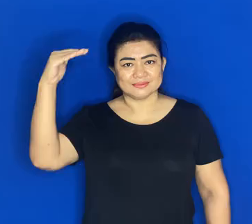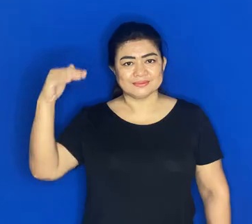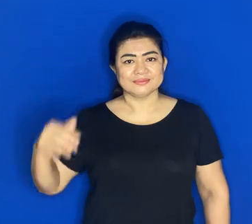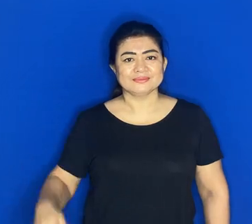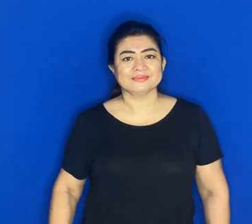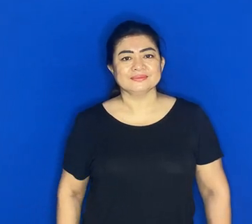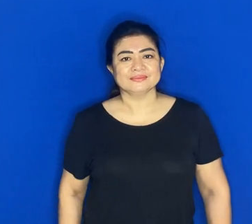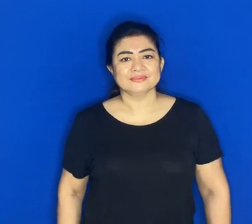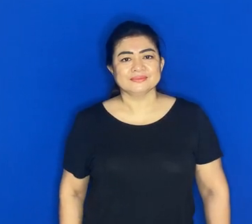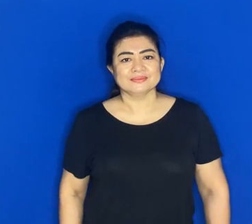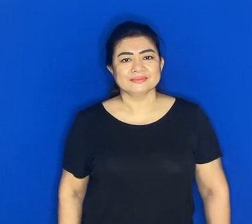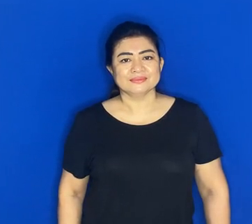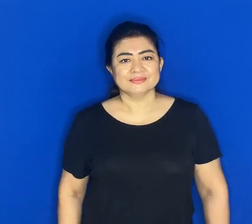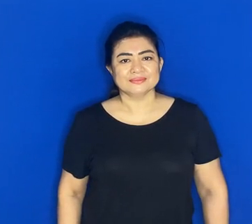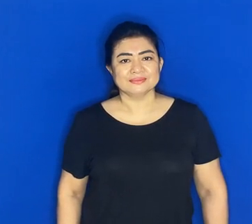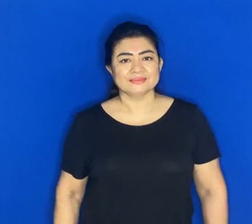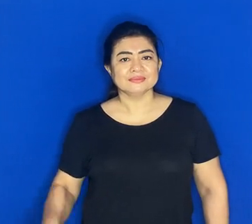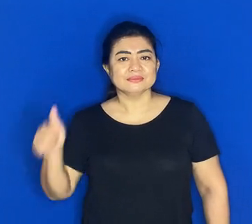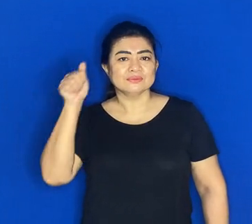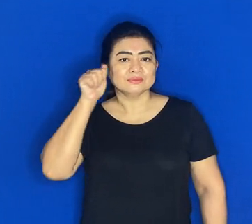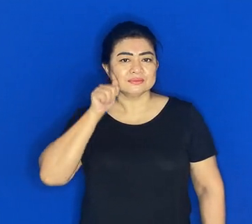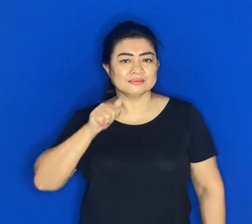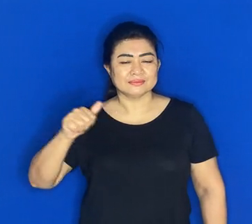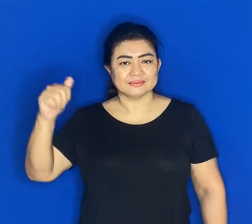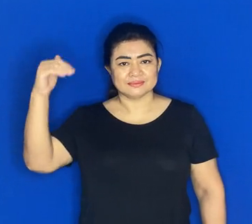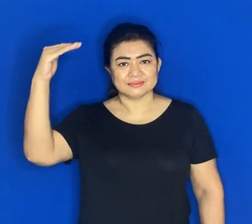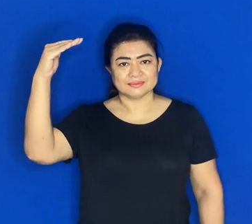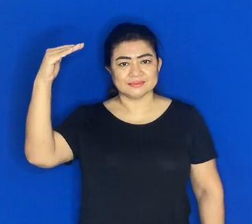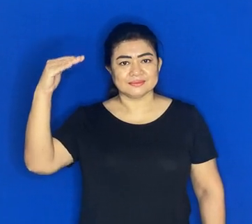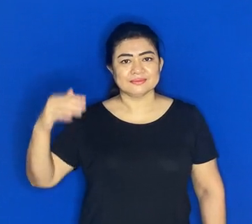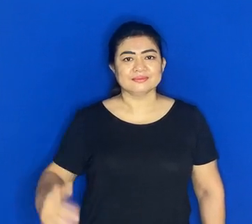woman